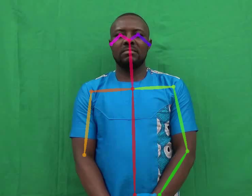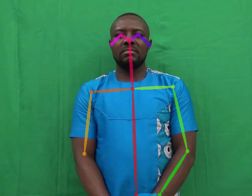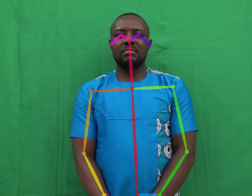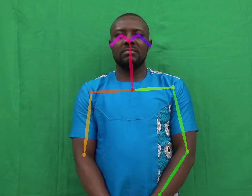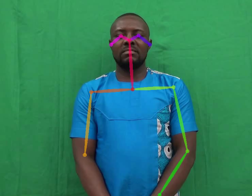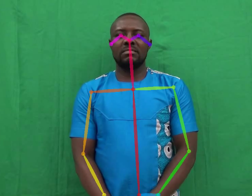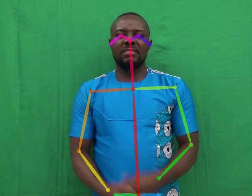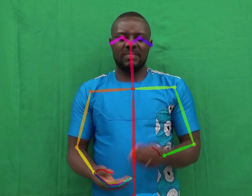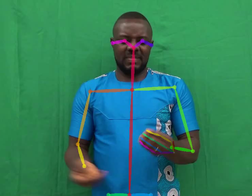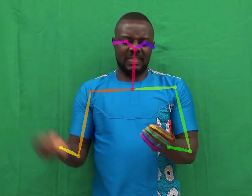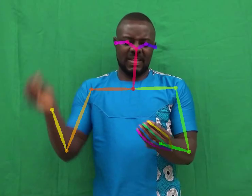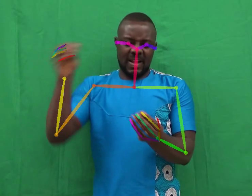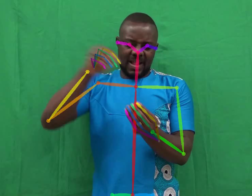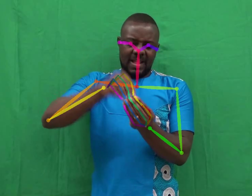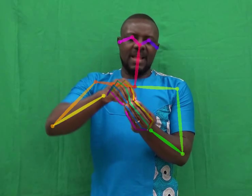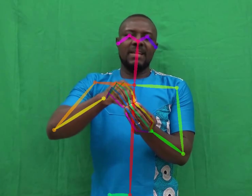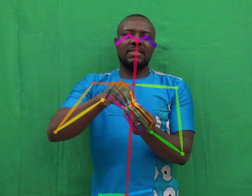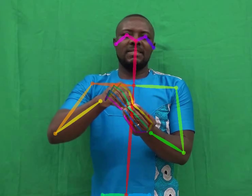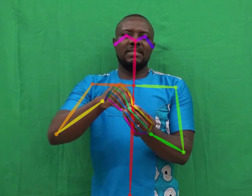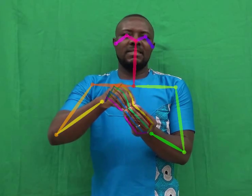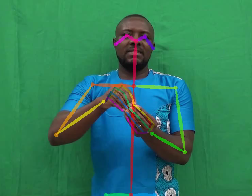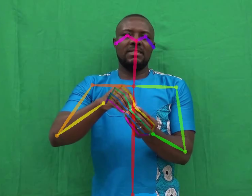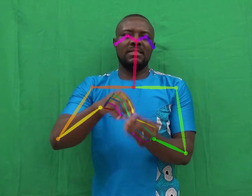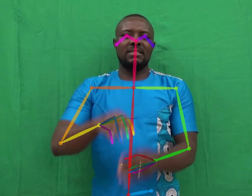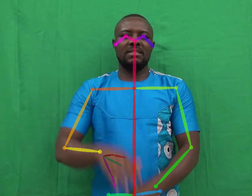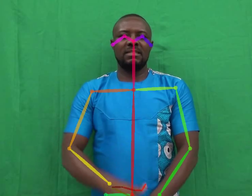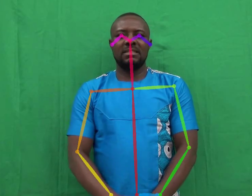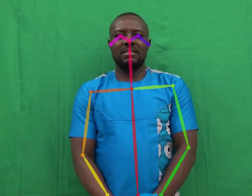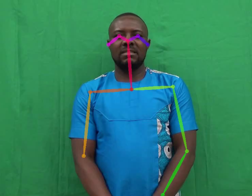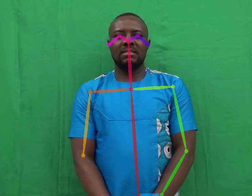add